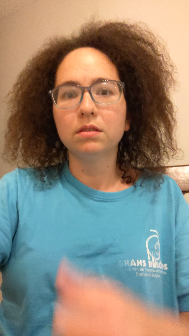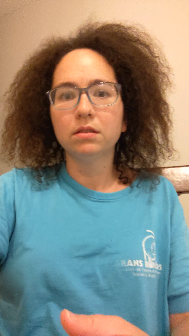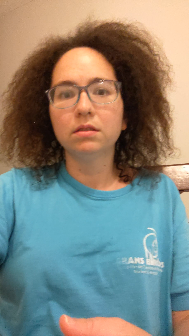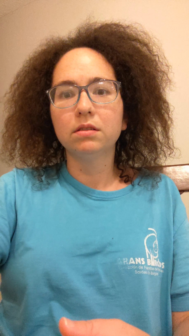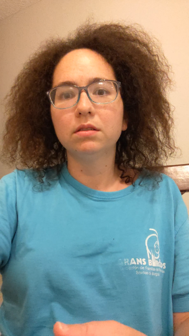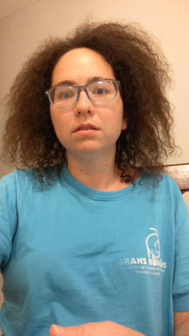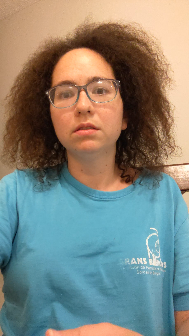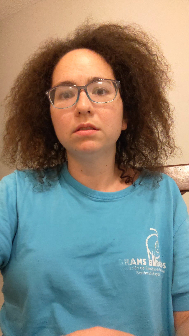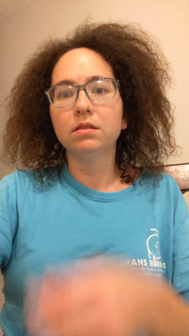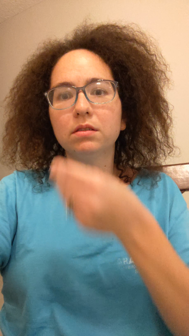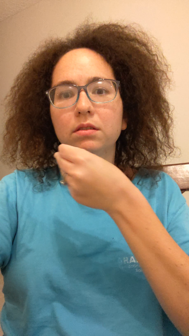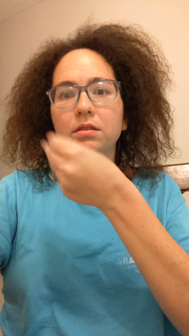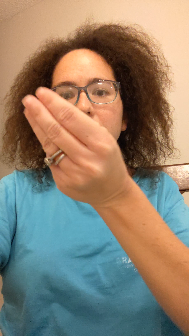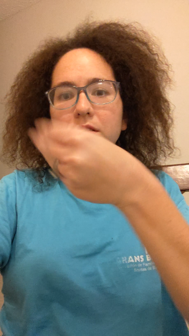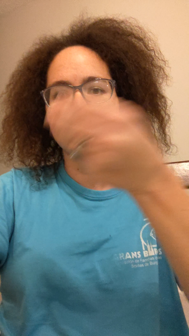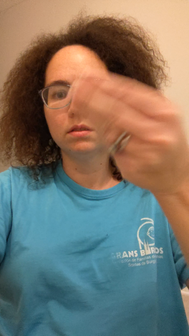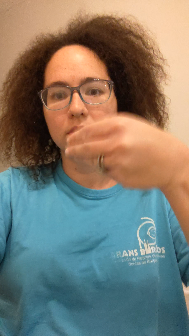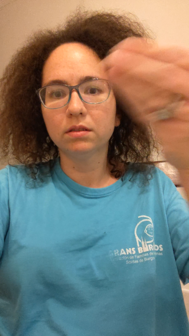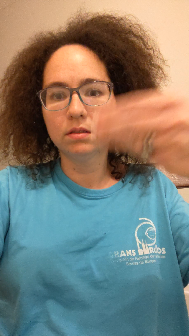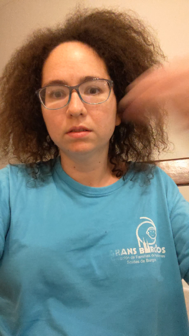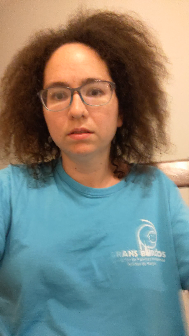shopping